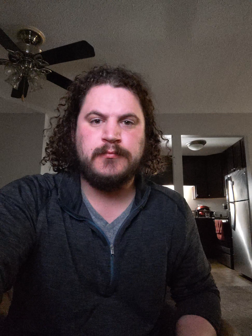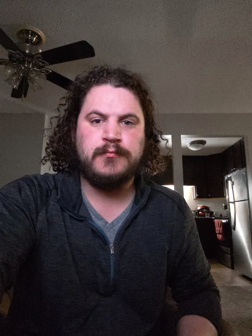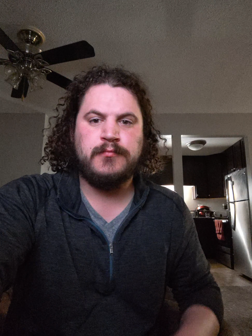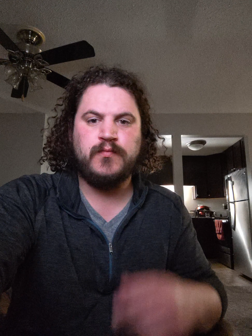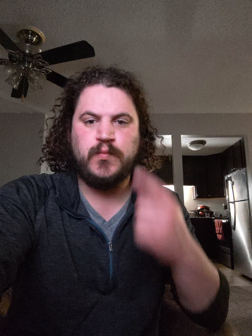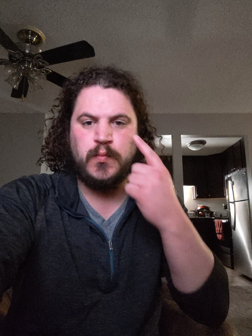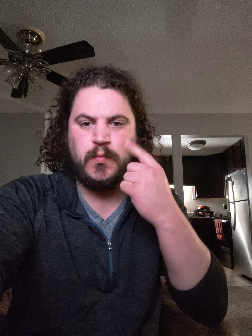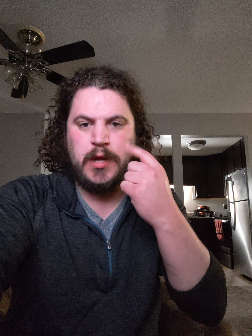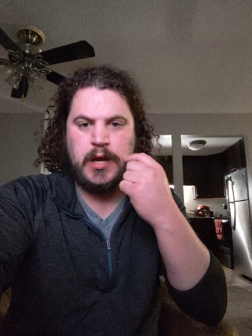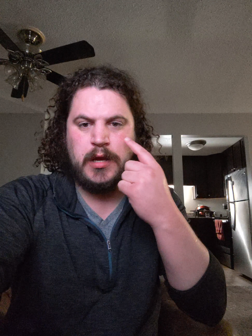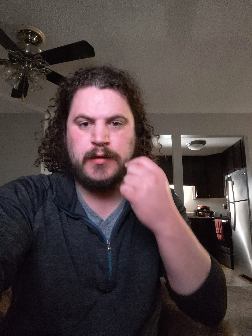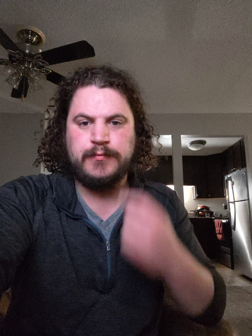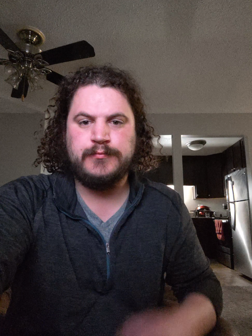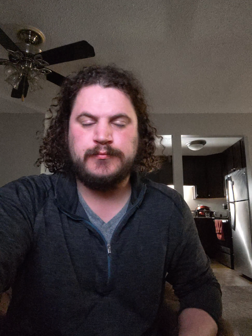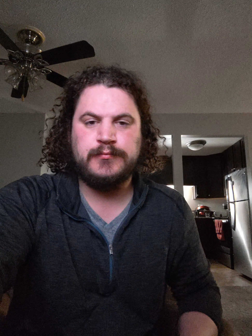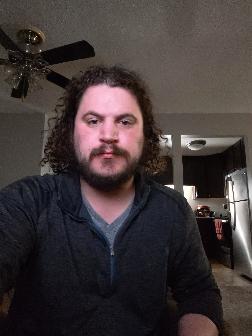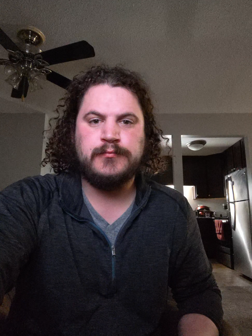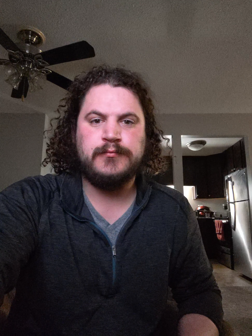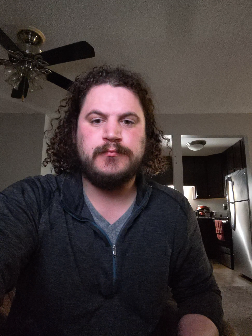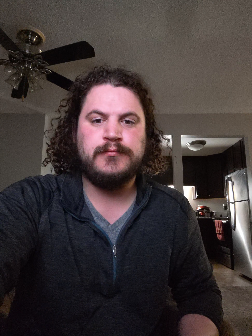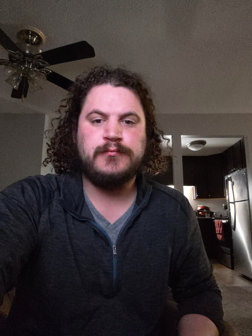cry